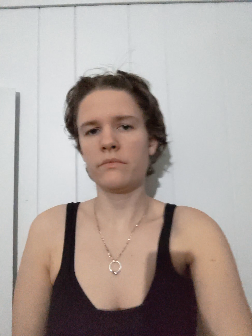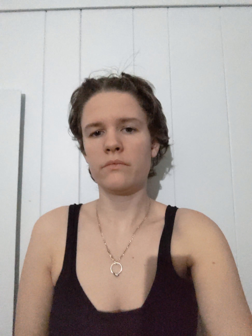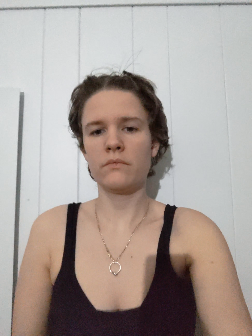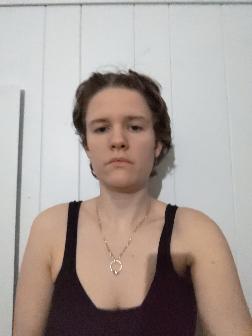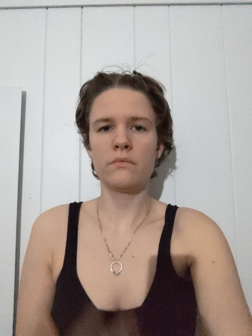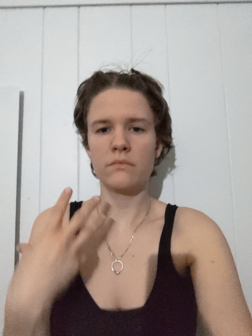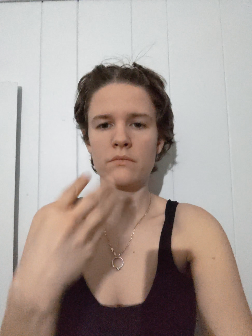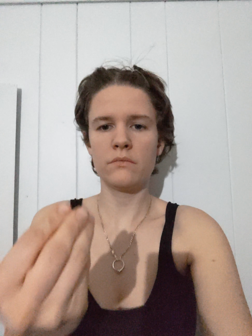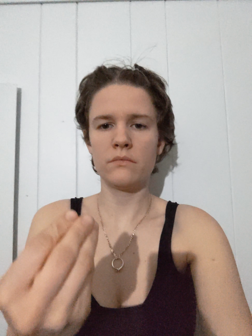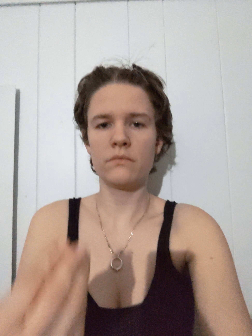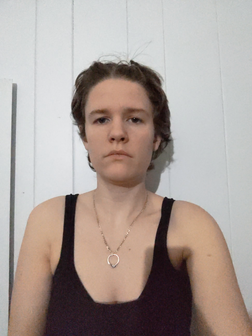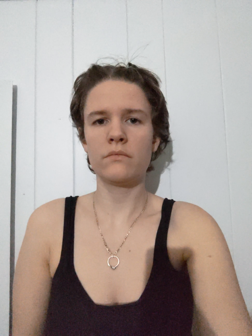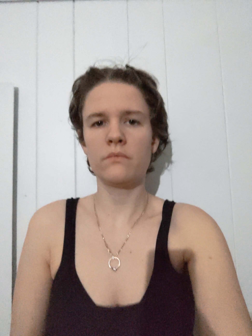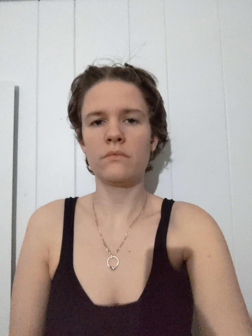go